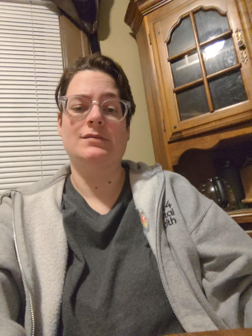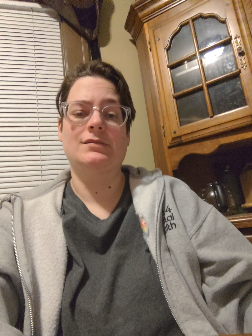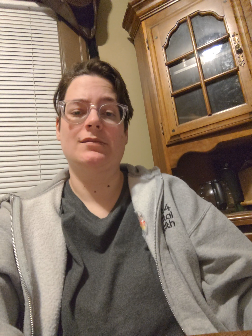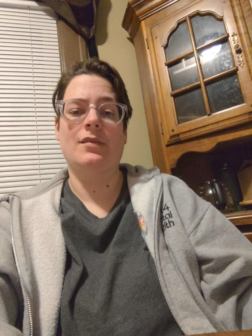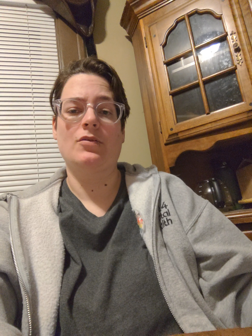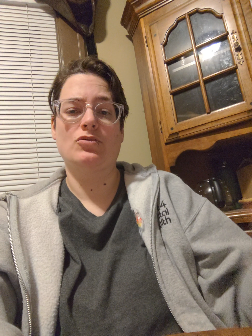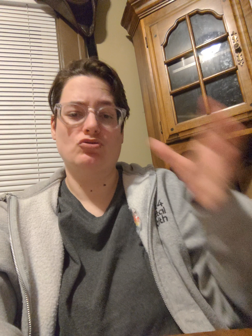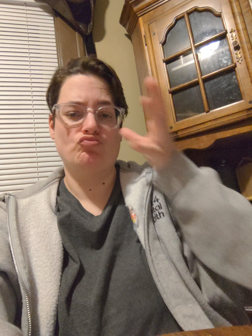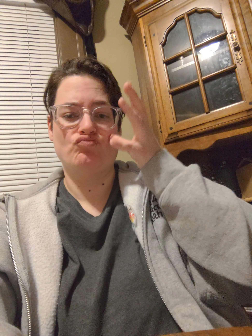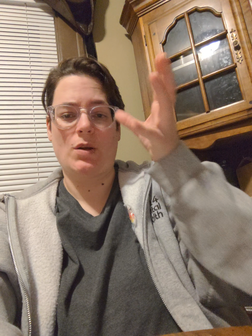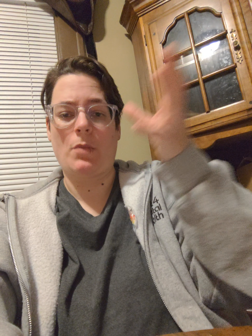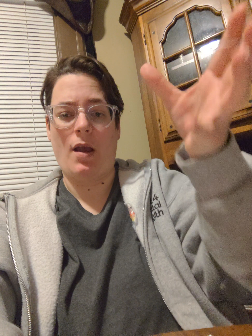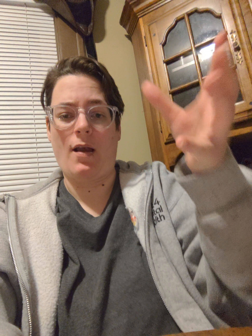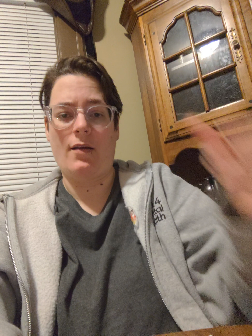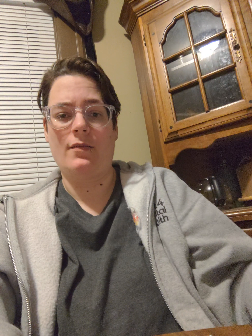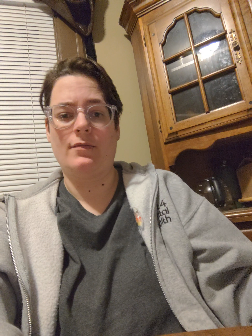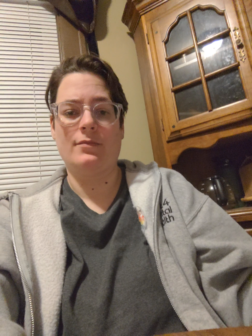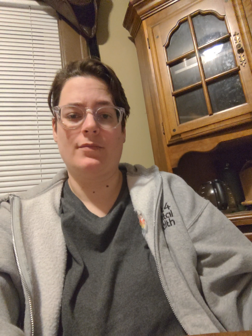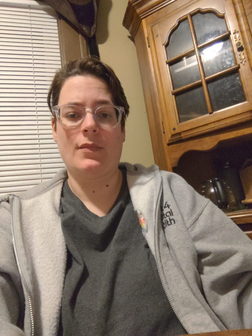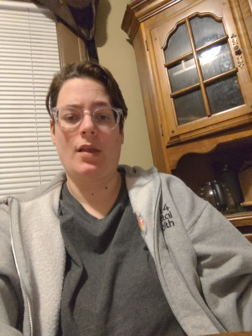grandpa